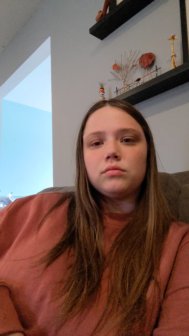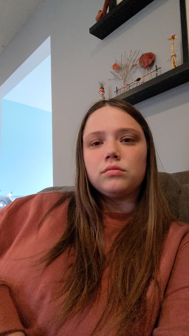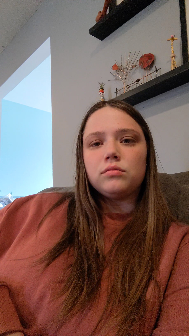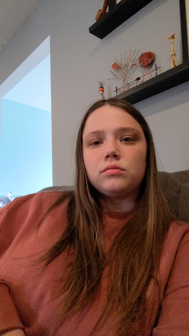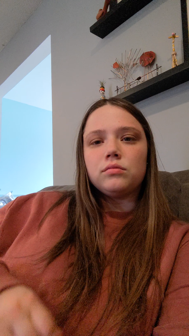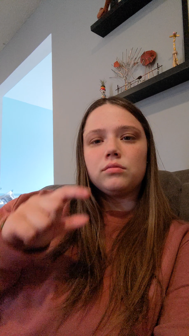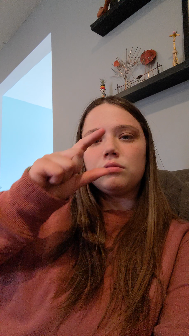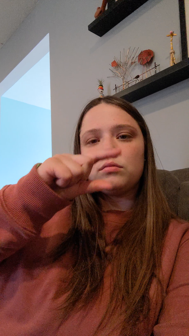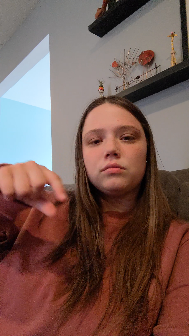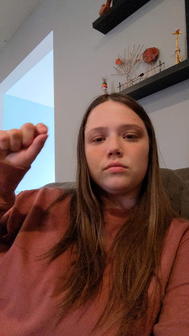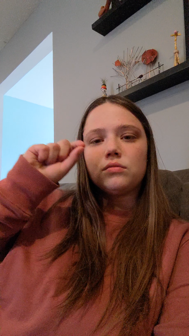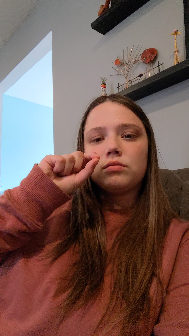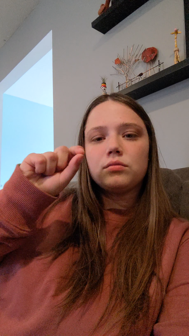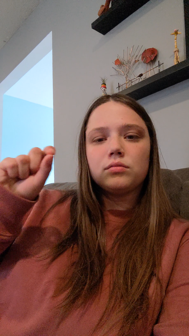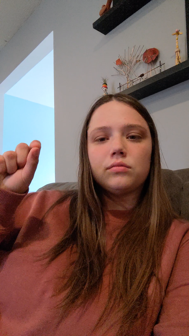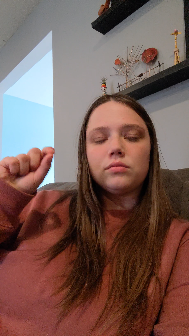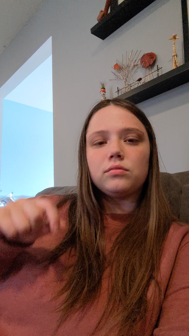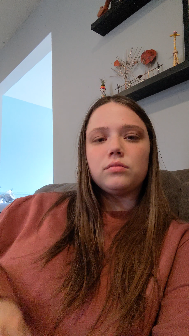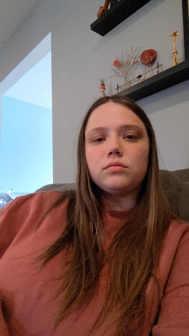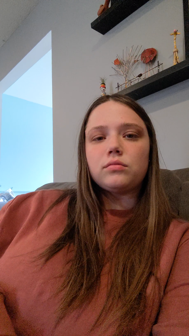peas